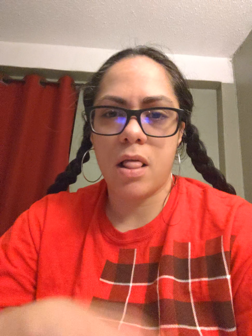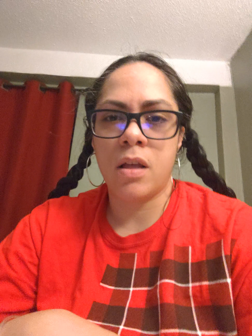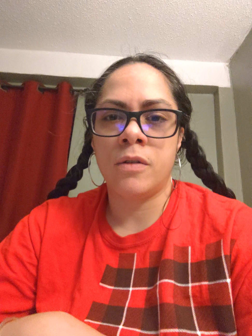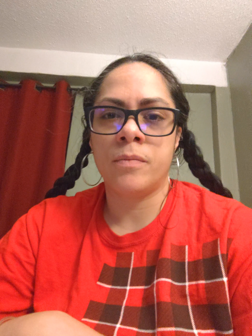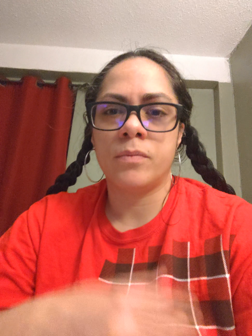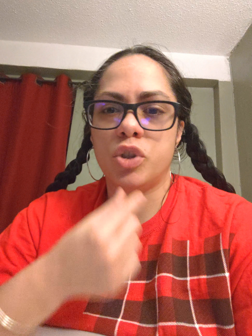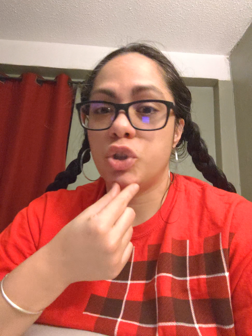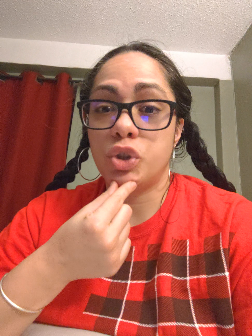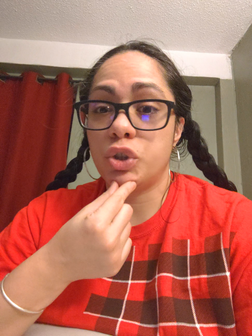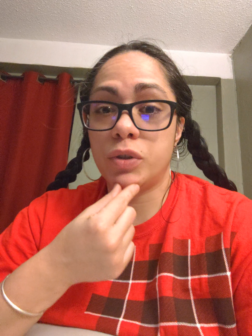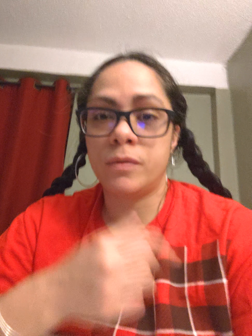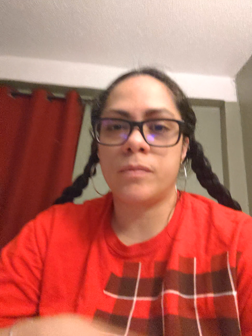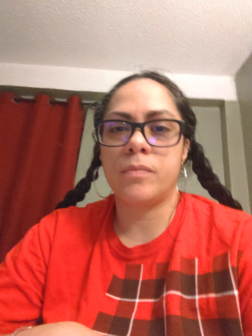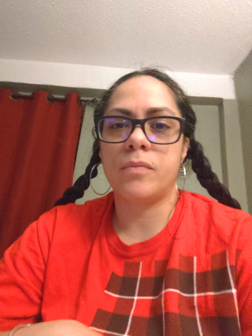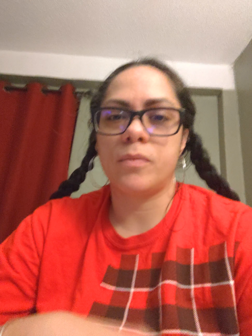chin